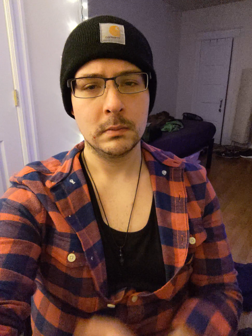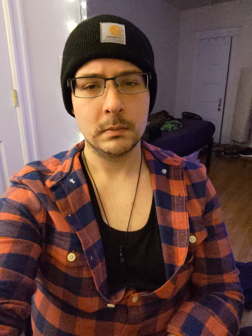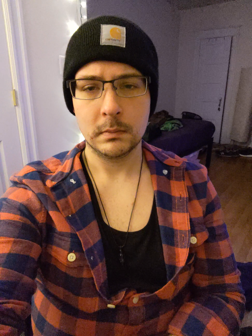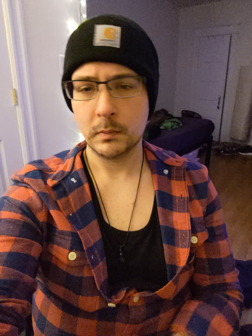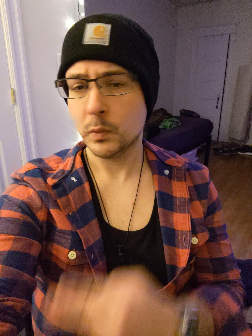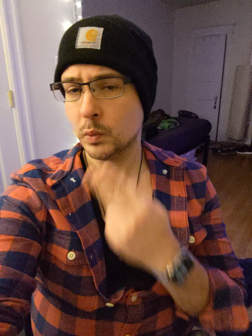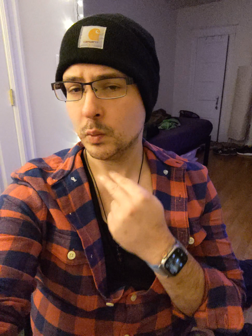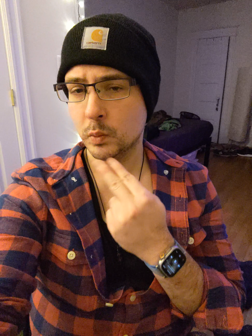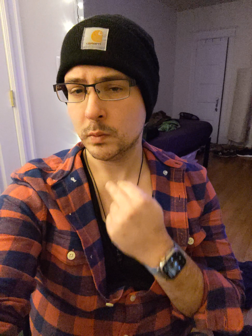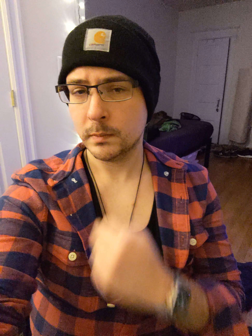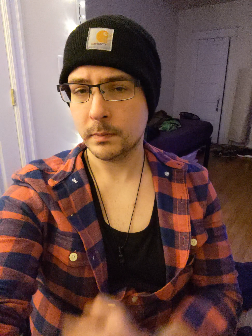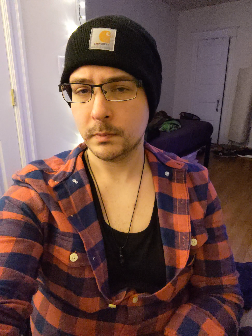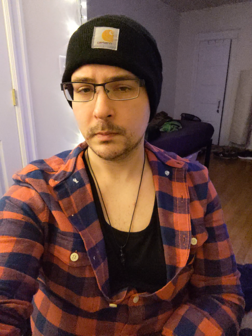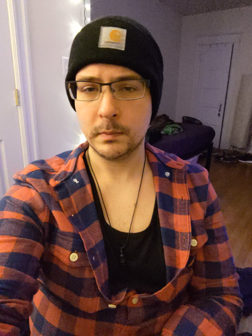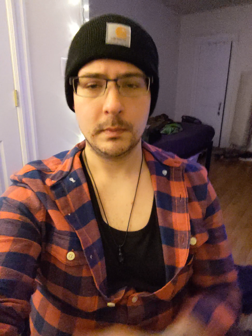cute